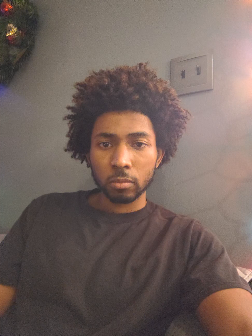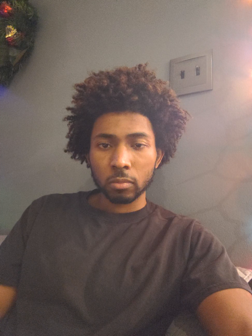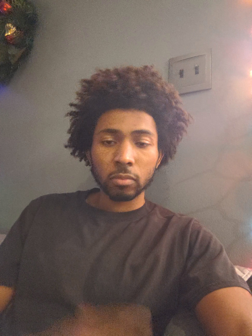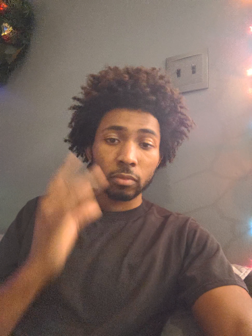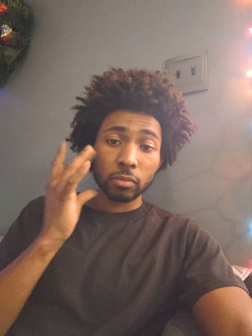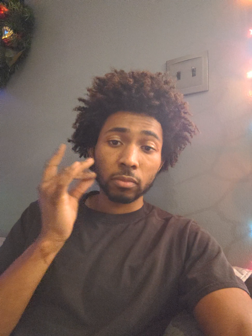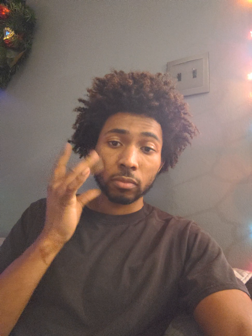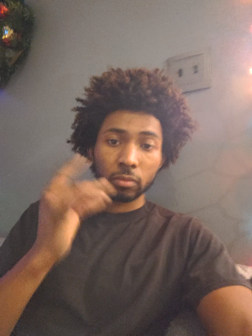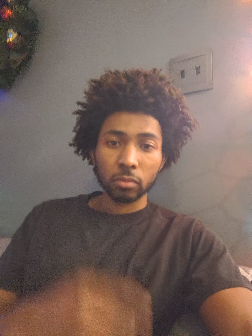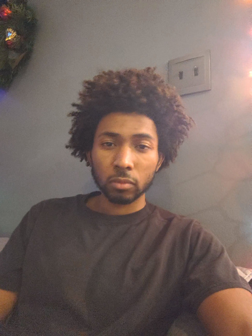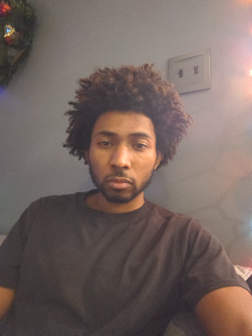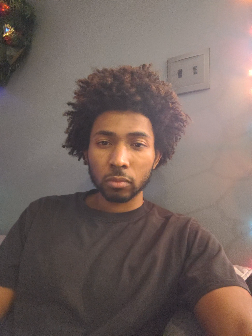kitty